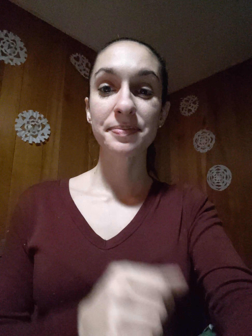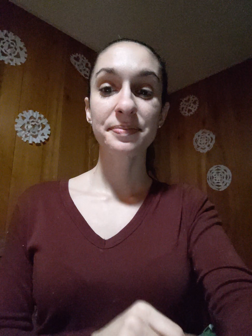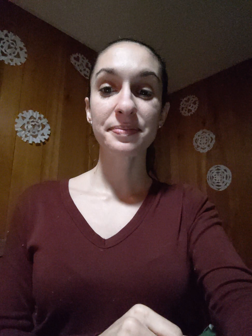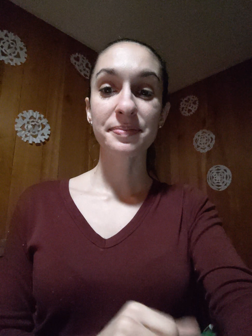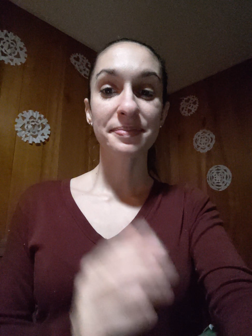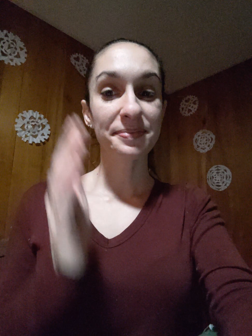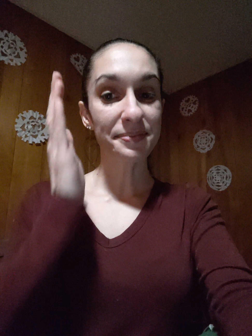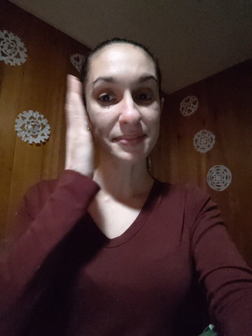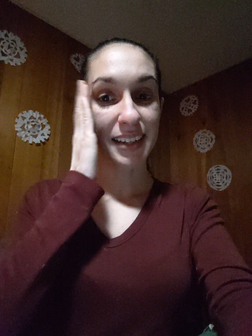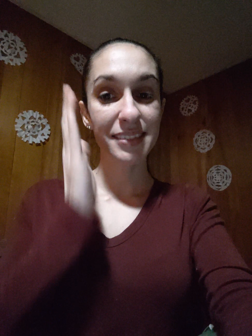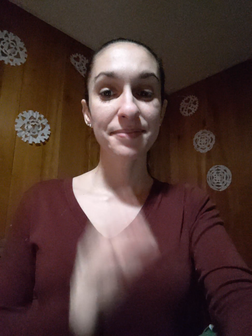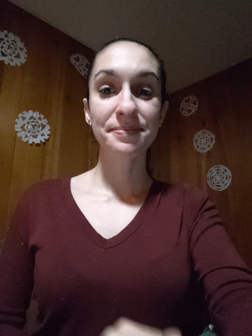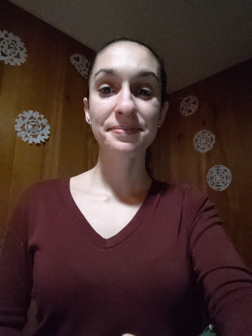bed